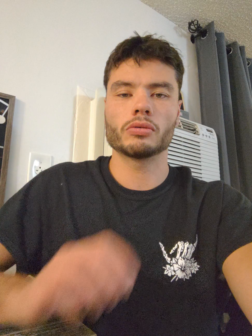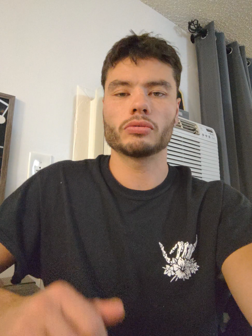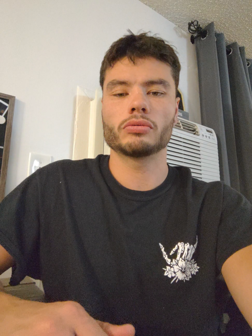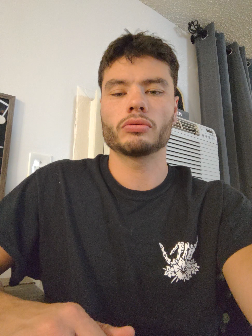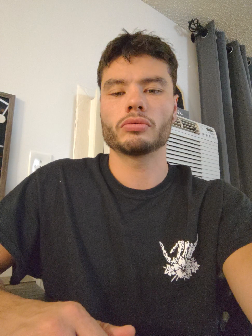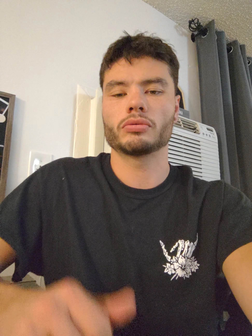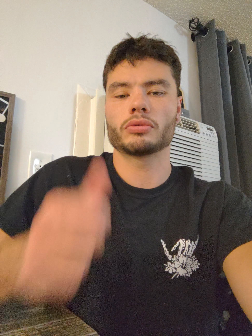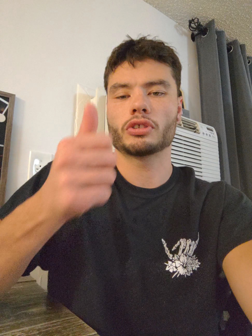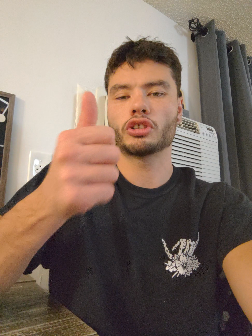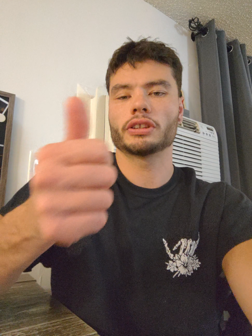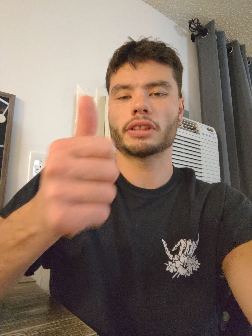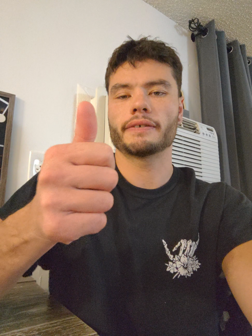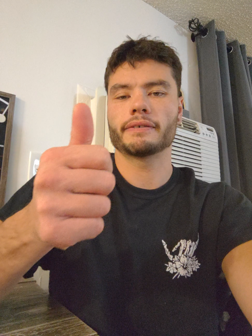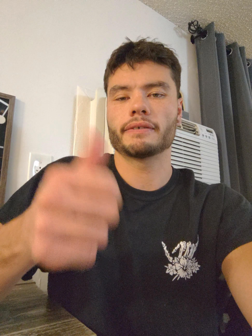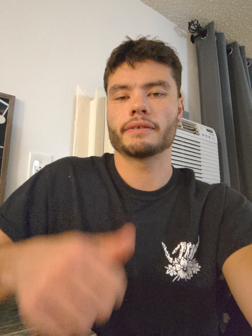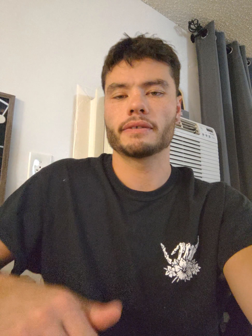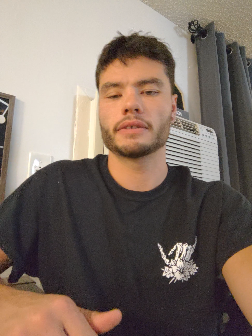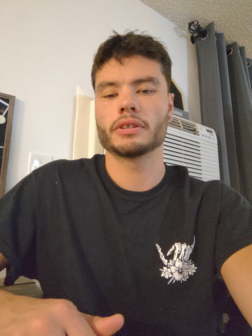yourself